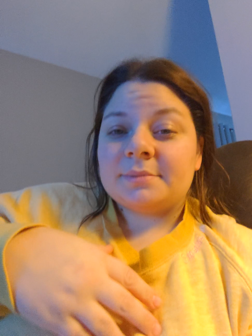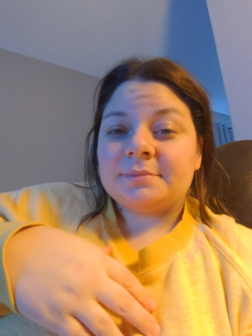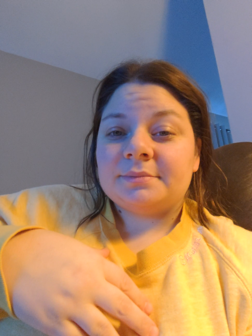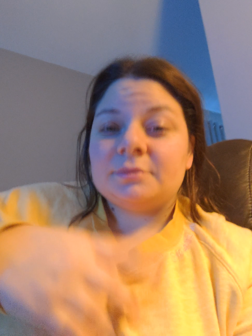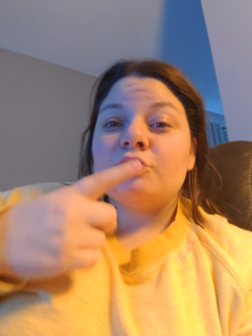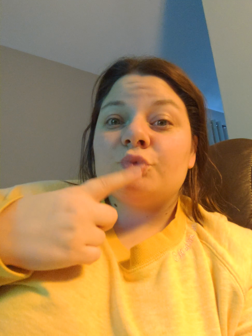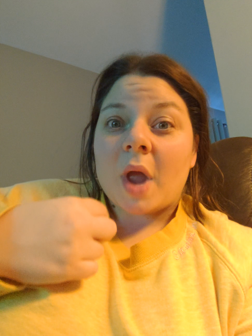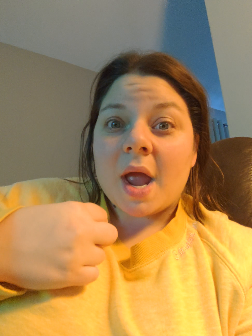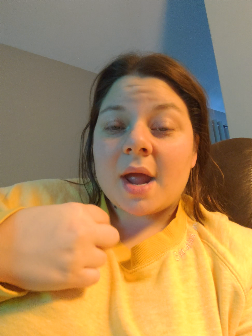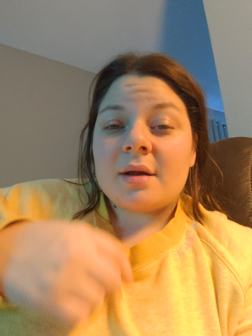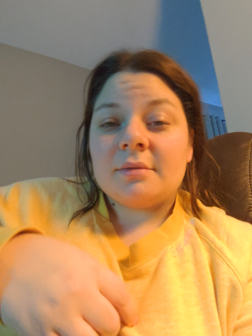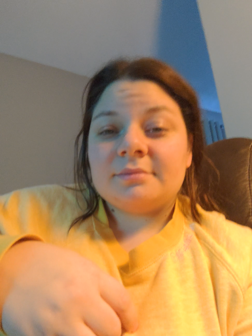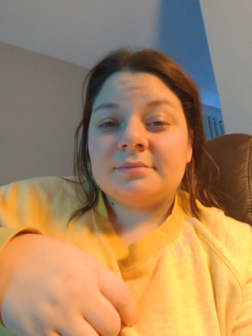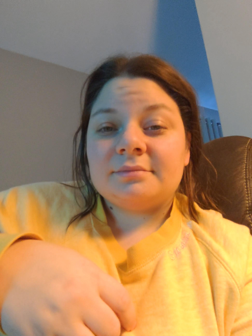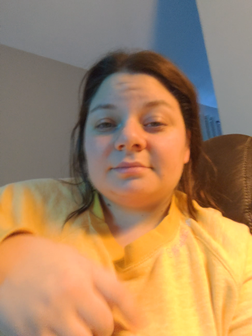red